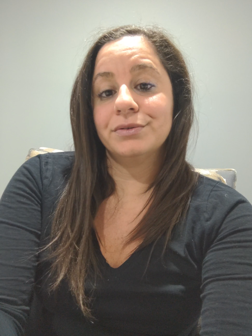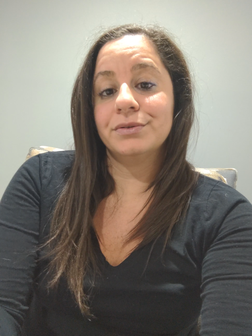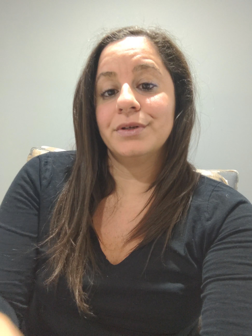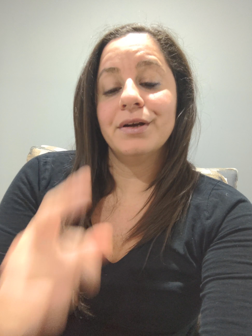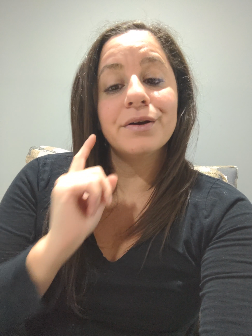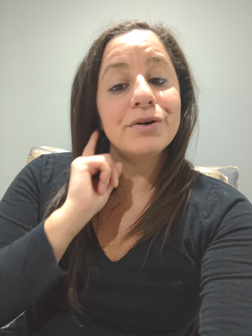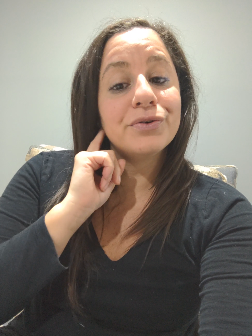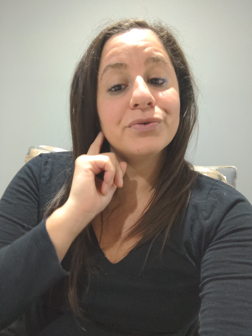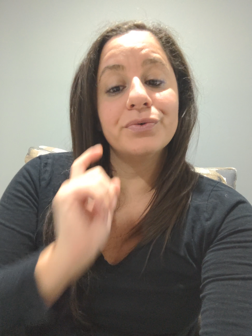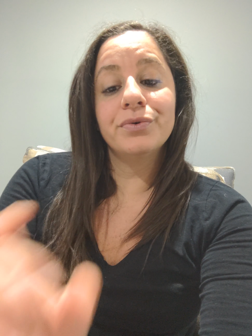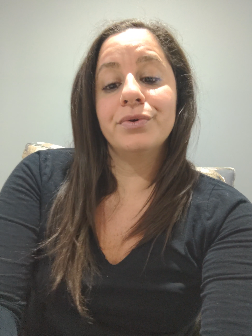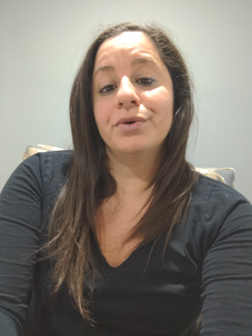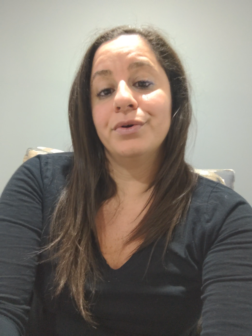ear